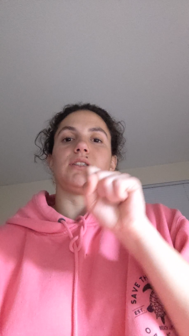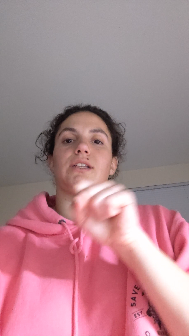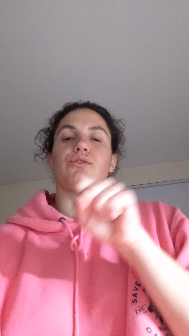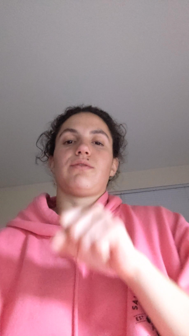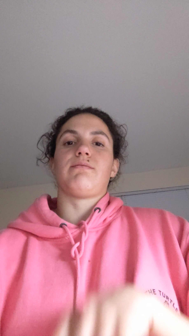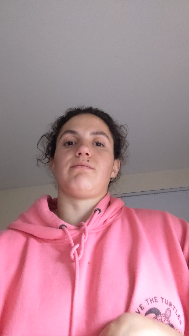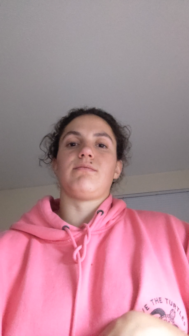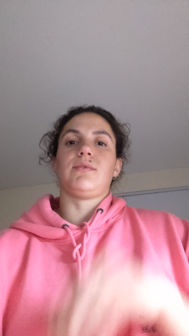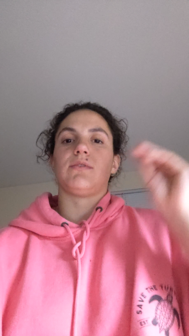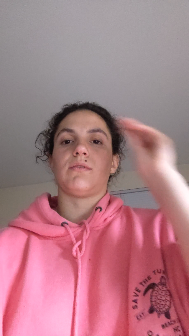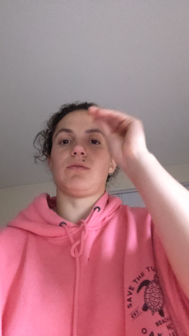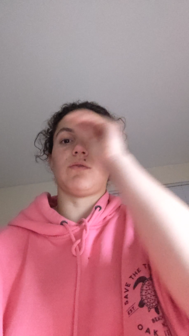dinosaur